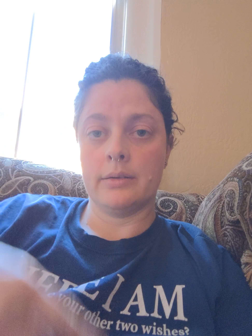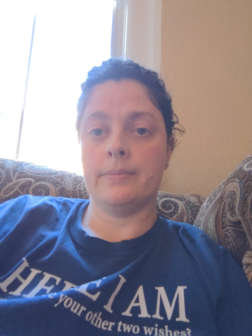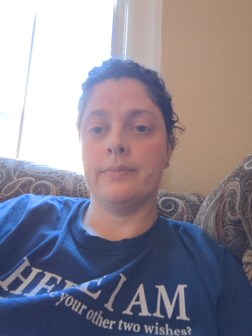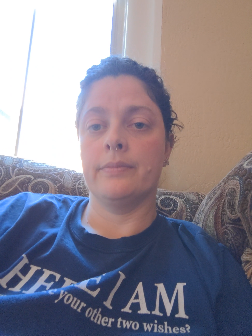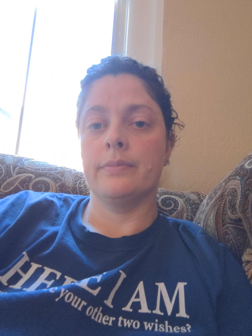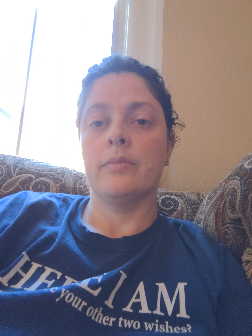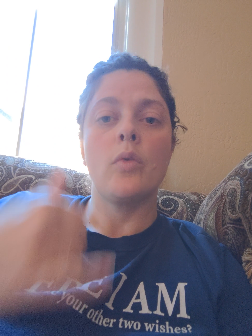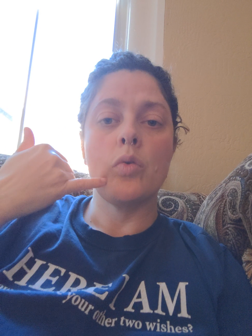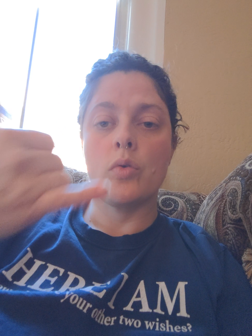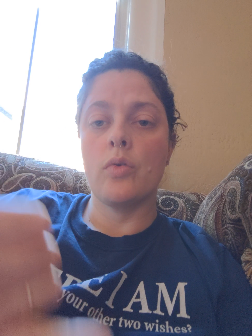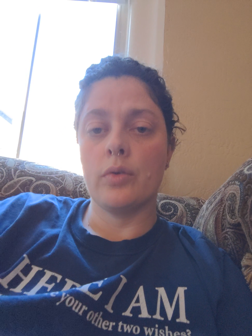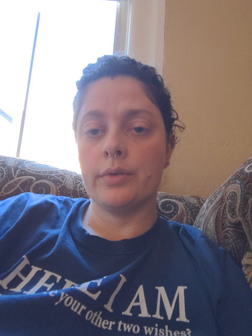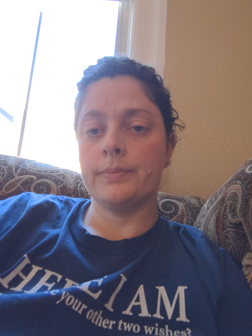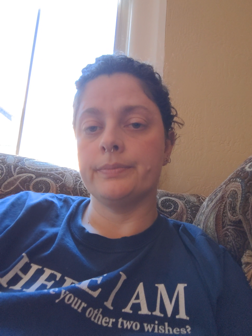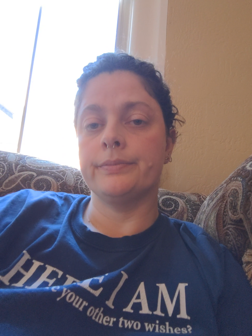call on the phone